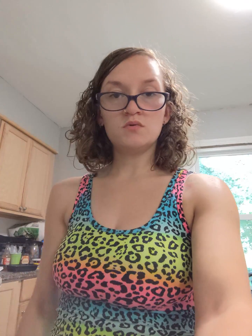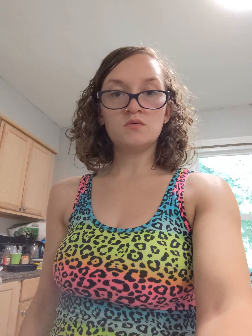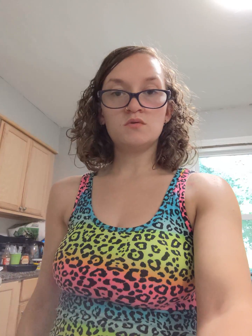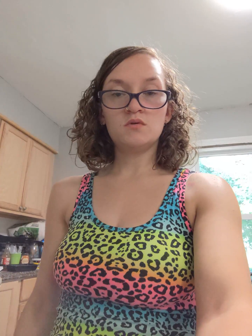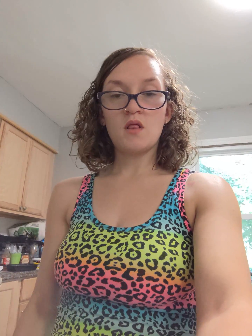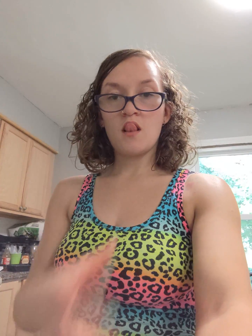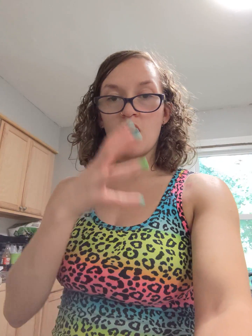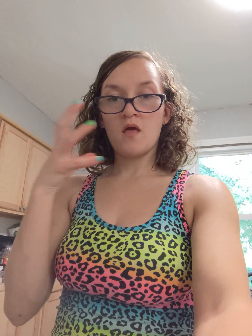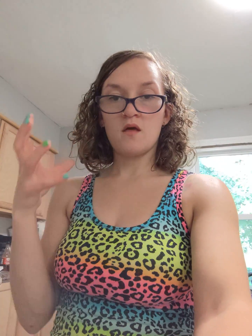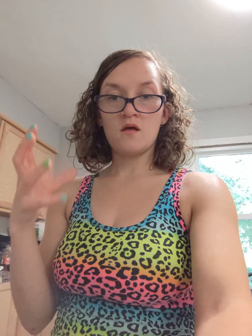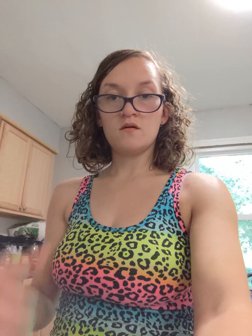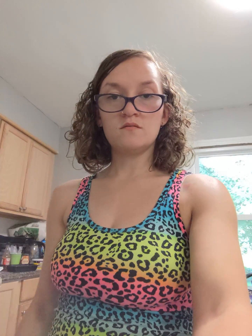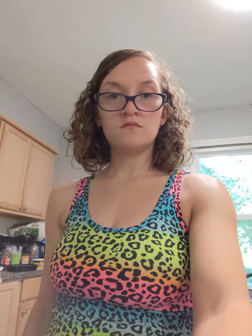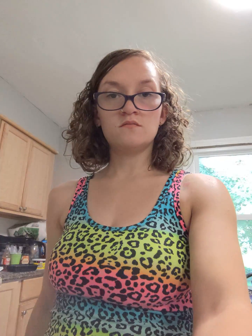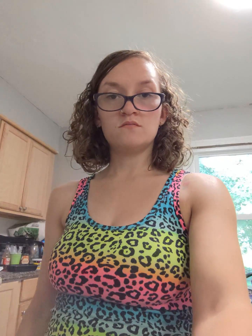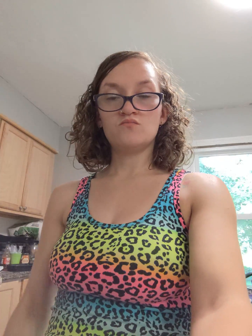a lot